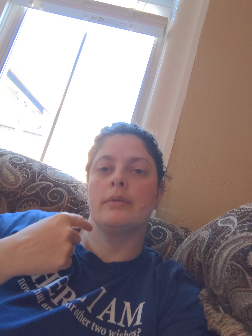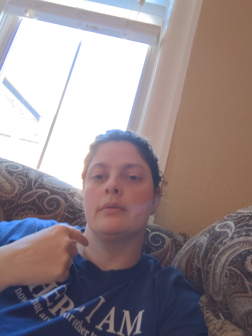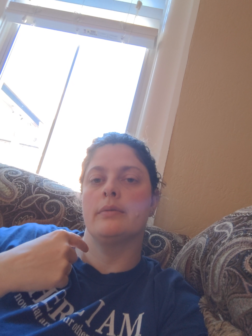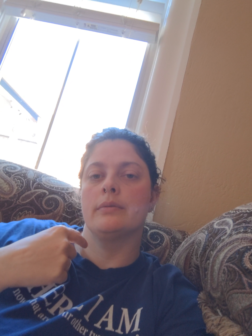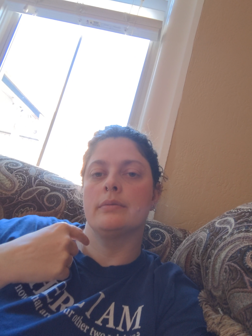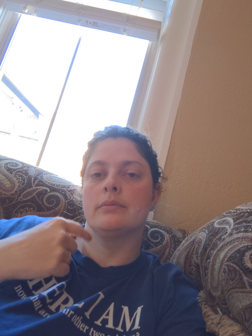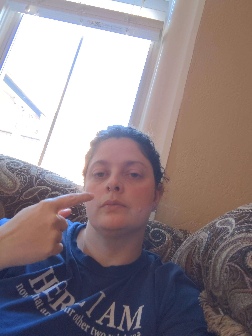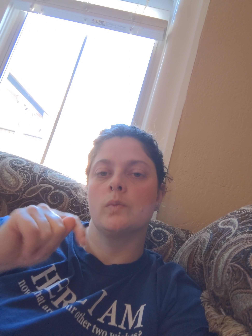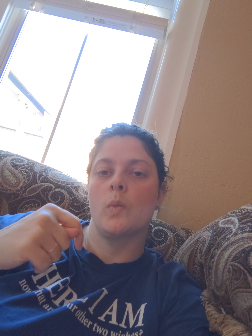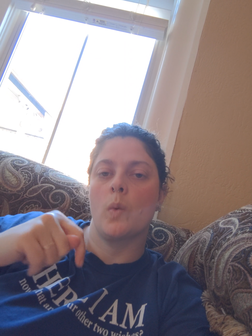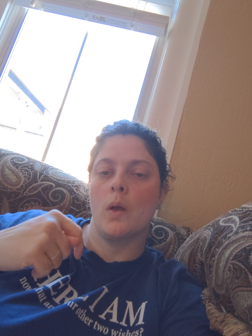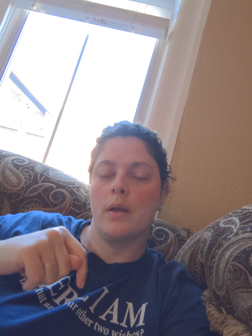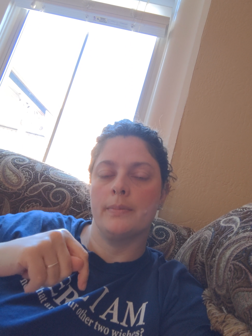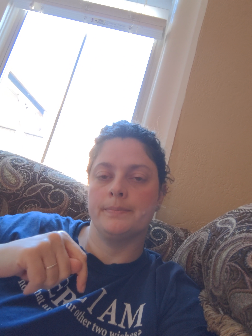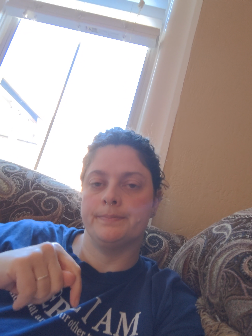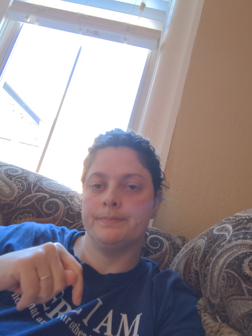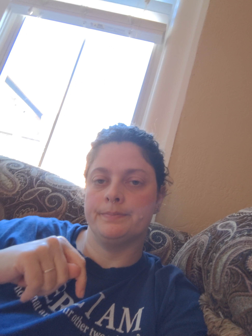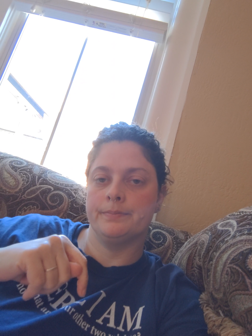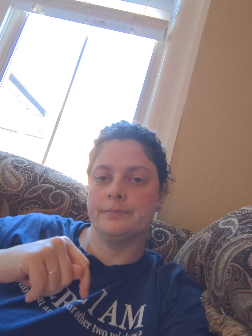toy